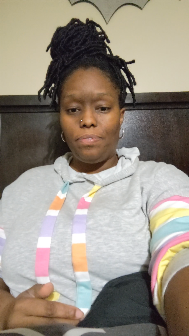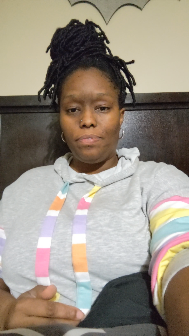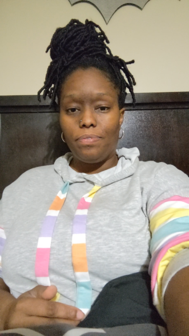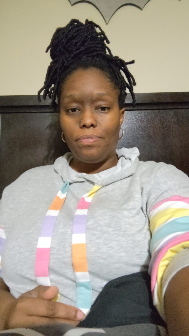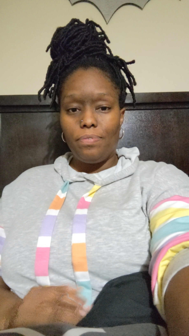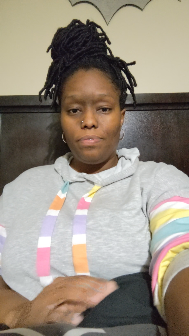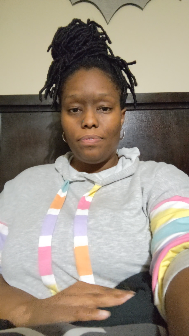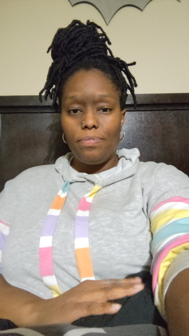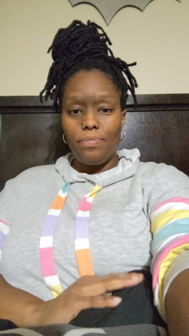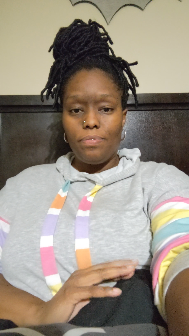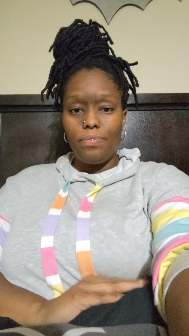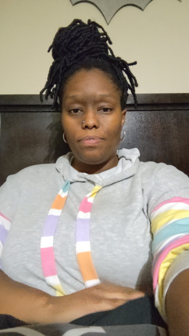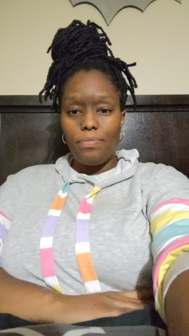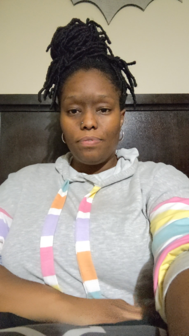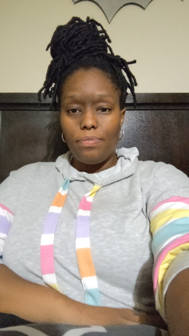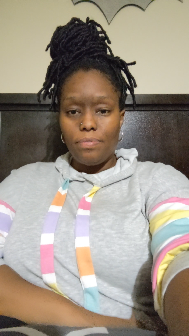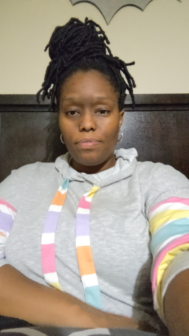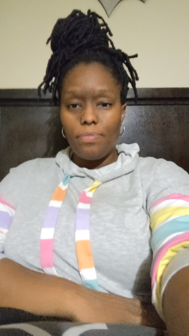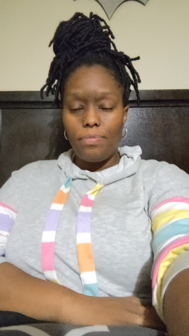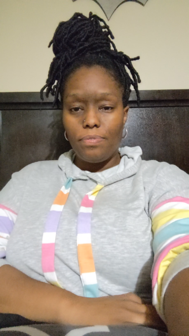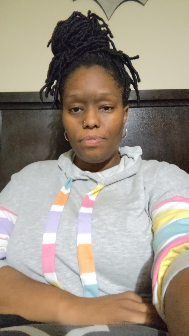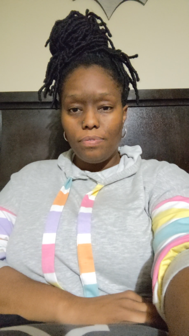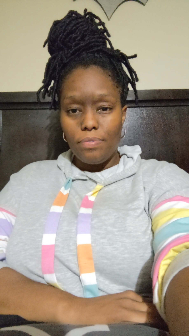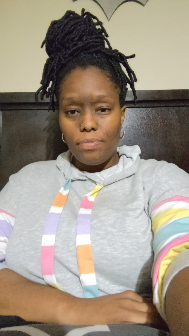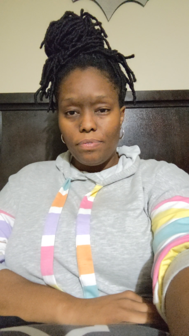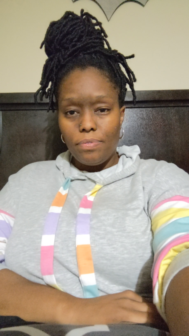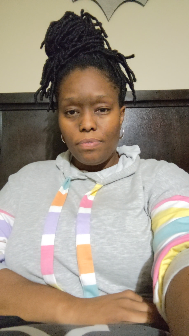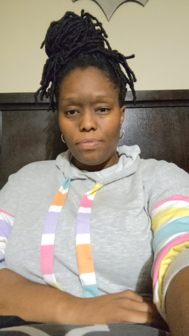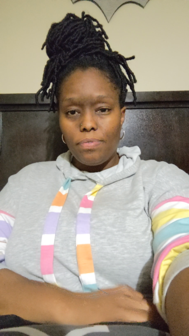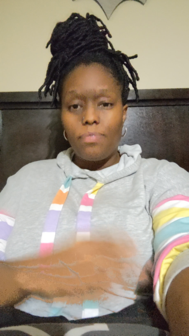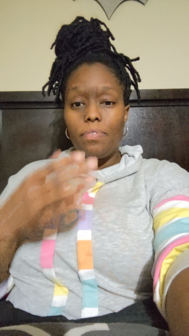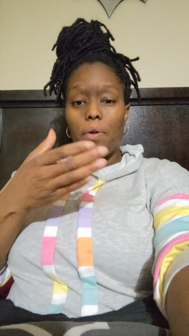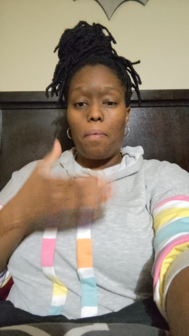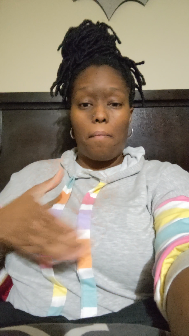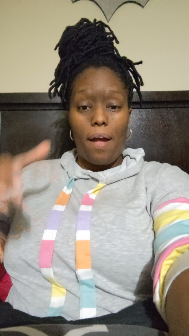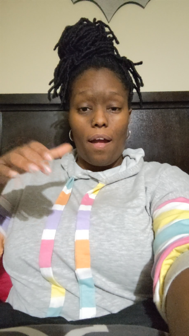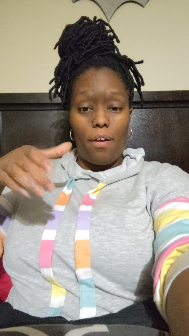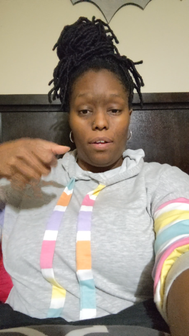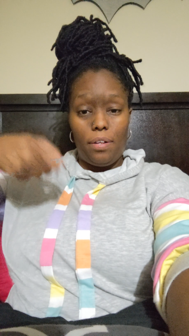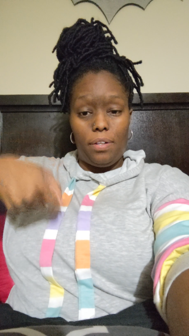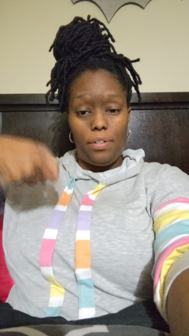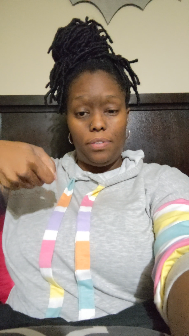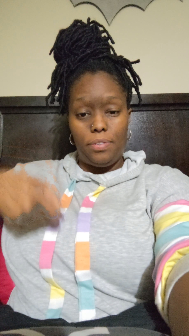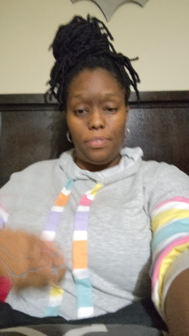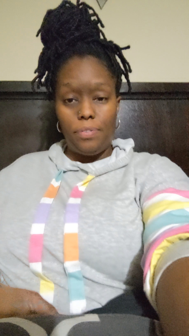bucket